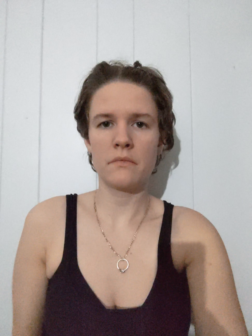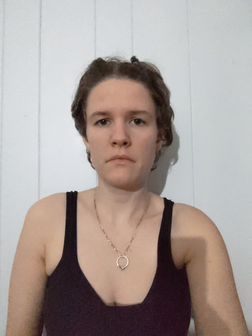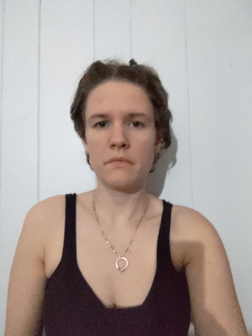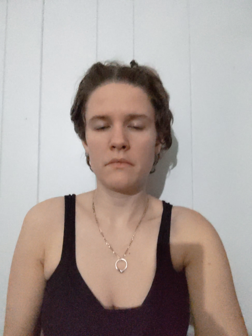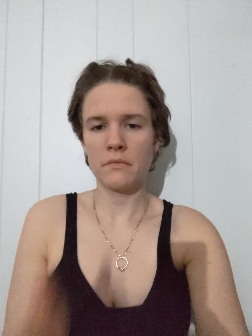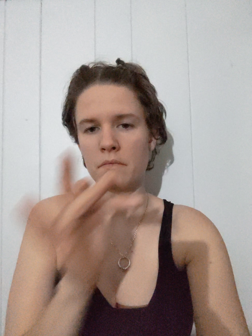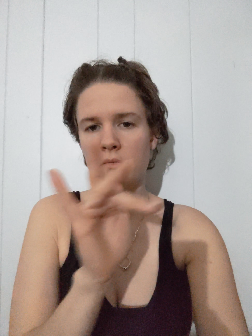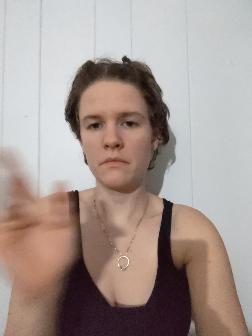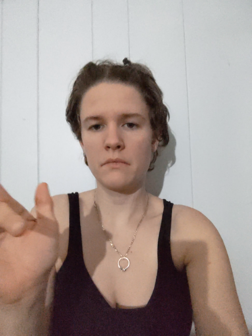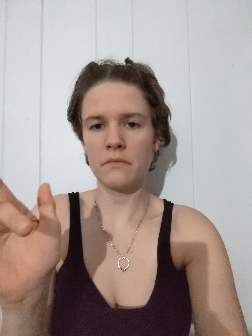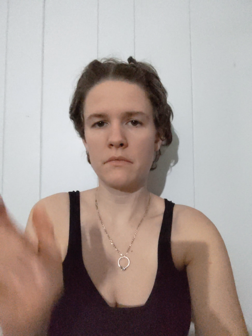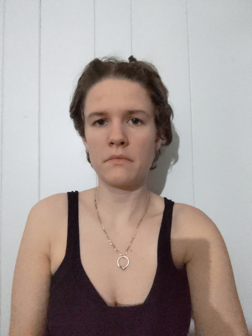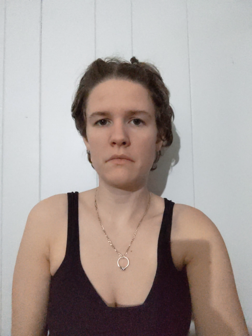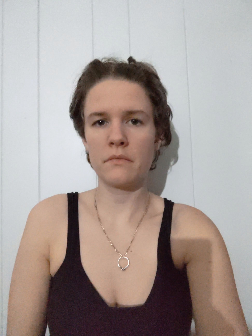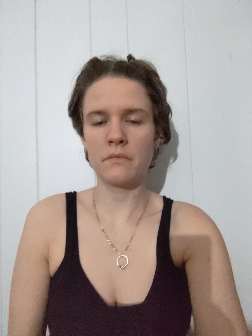empty